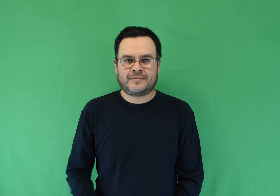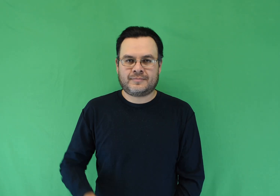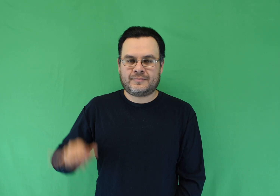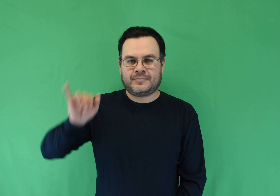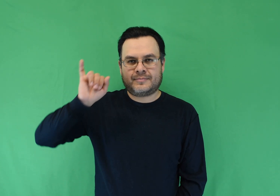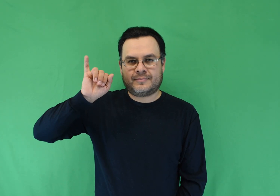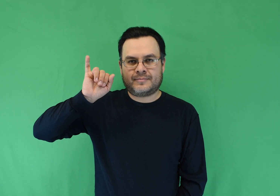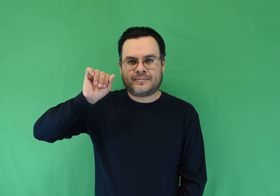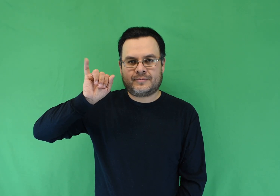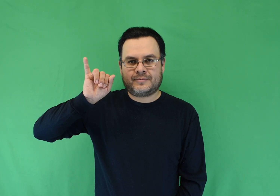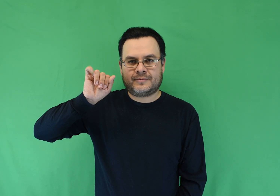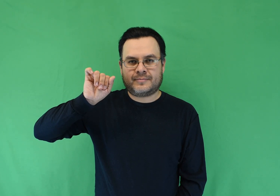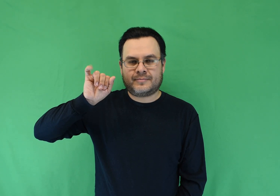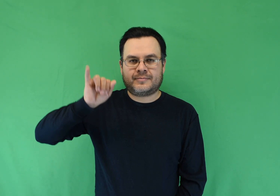sí